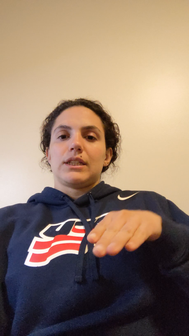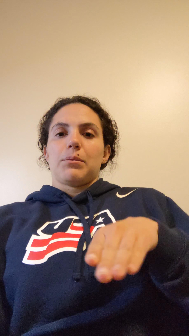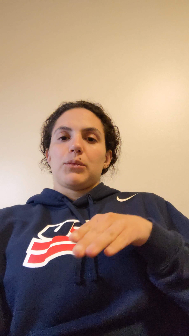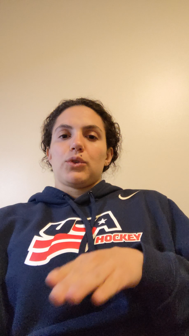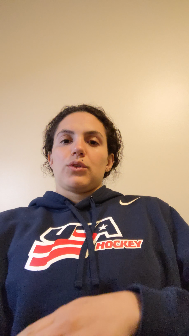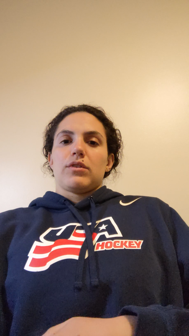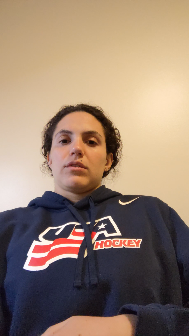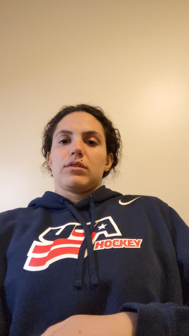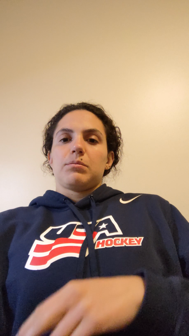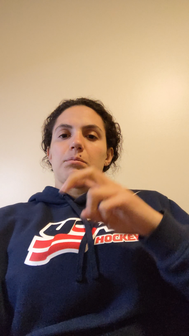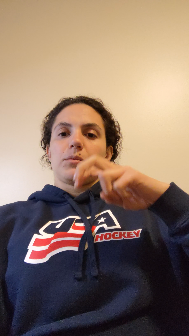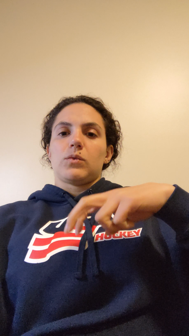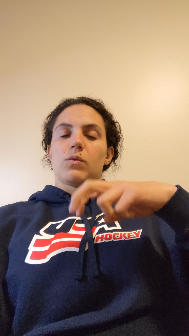potato